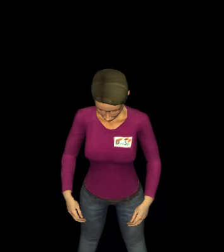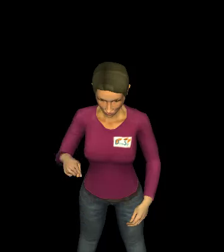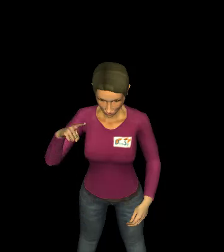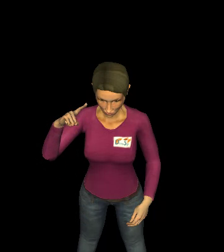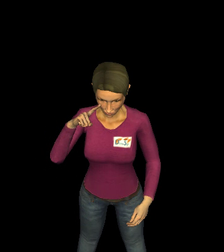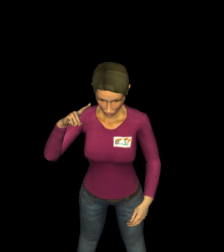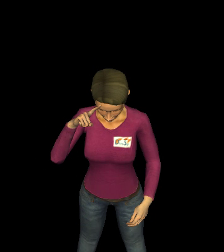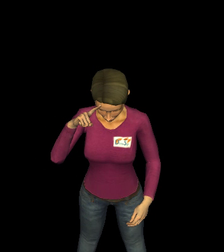لماذا